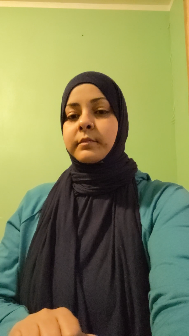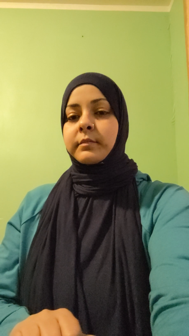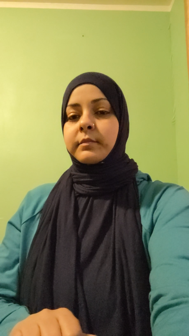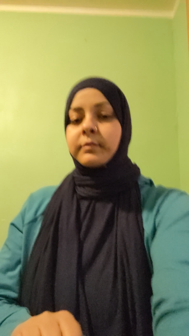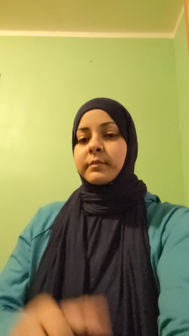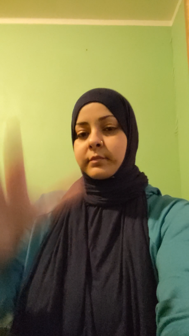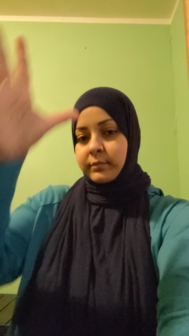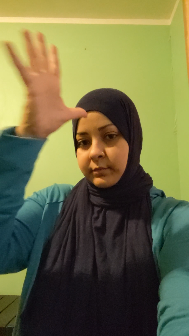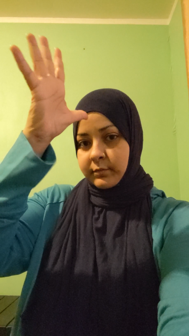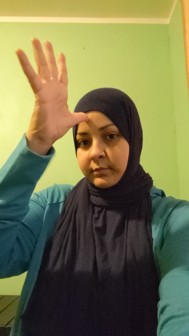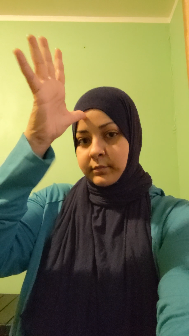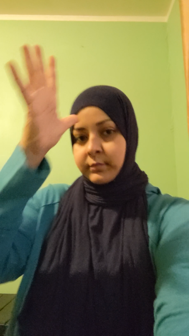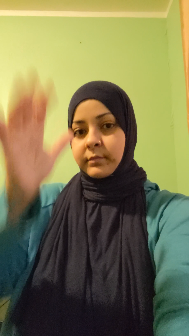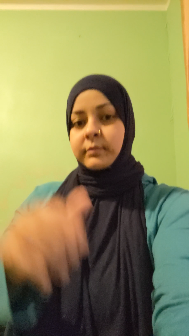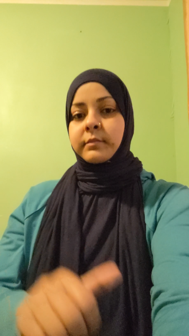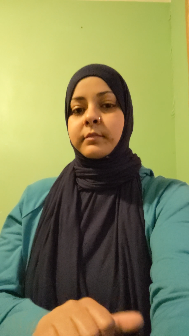daddy